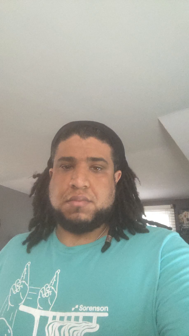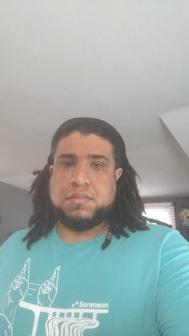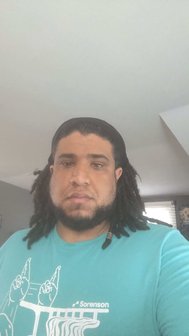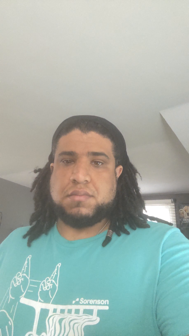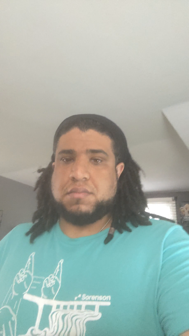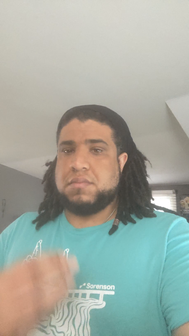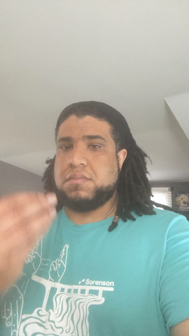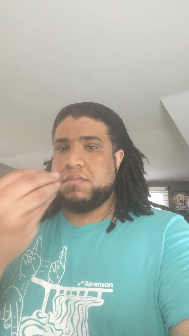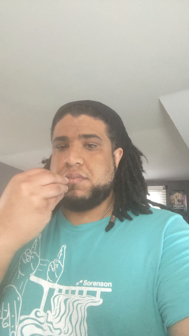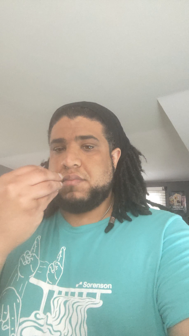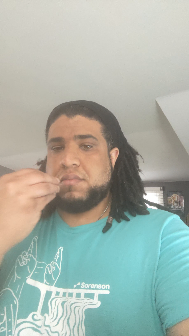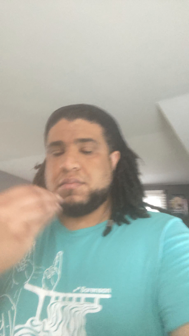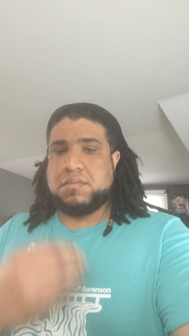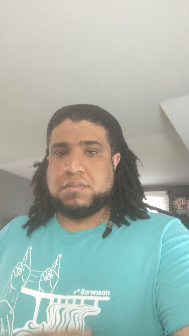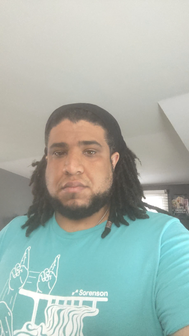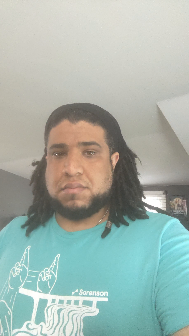eat